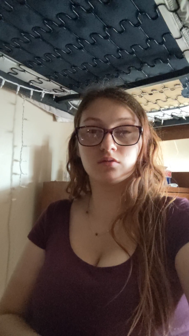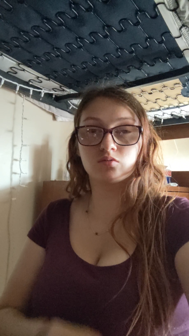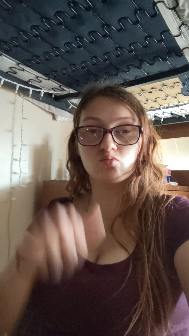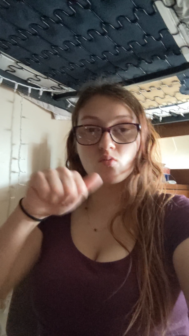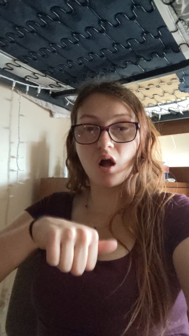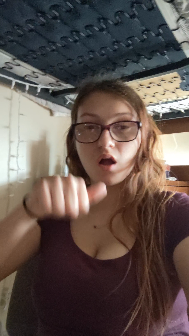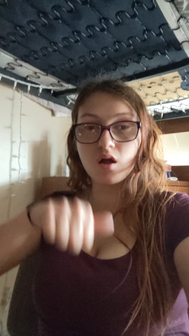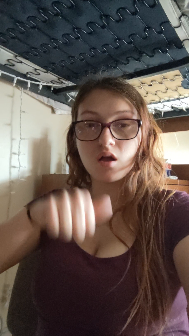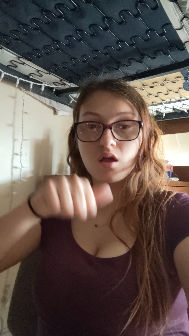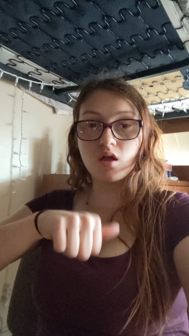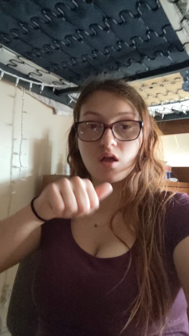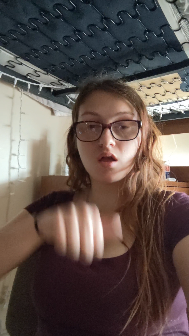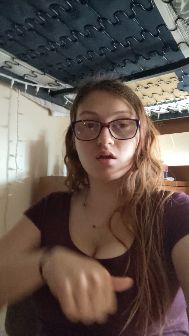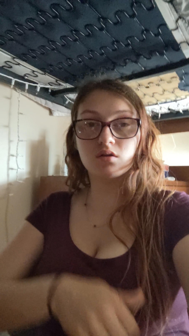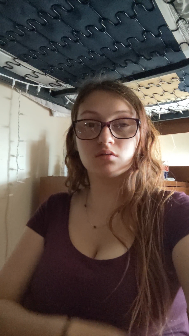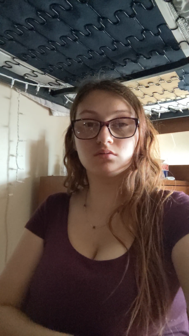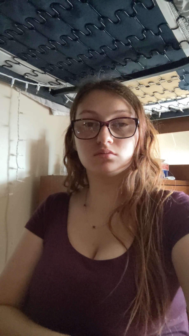rock